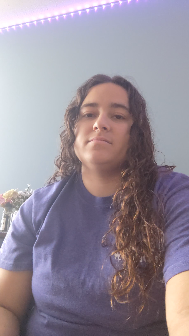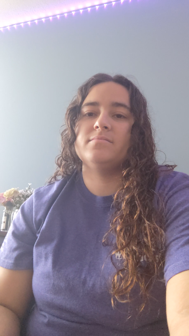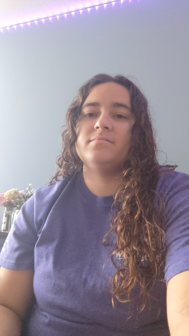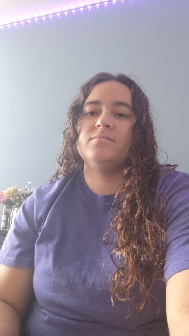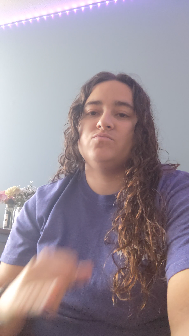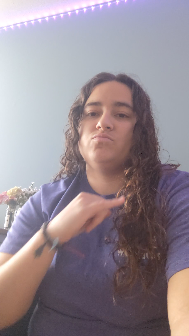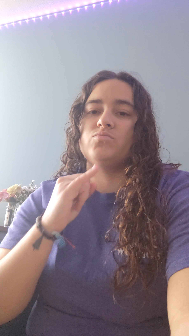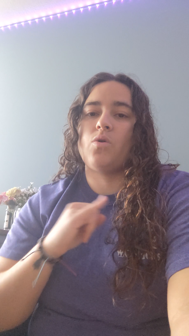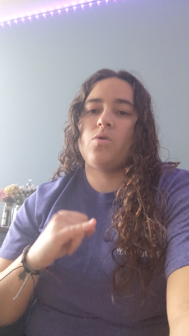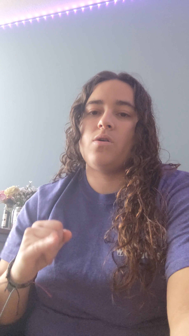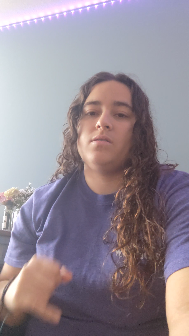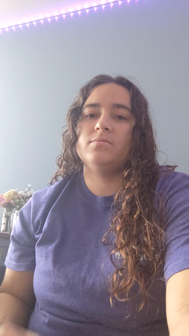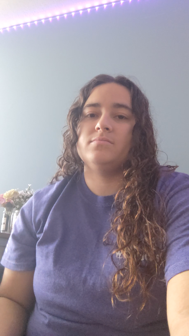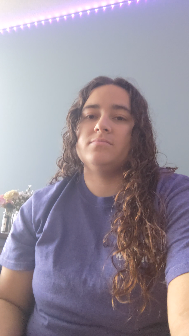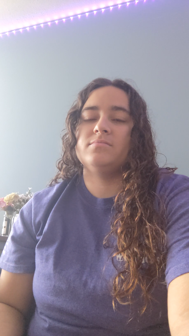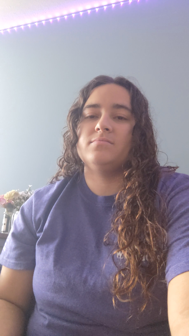draw